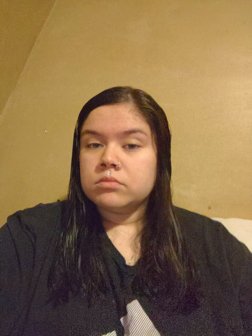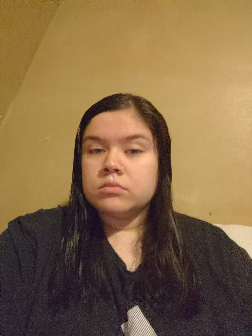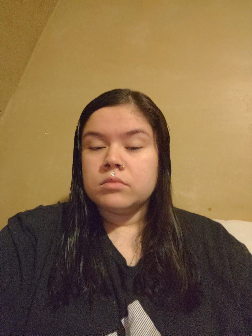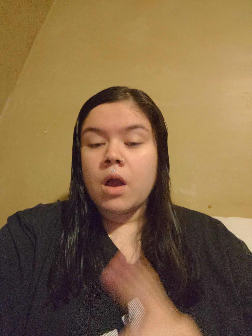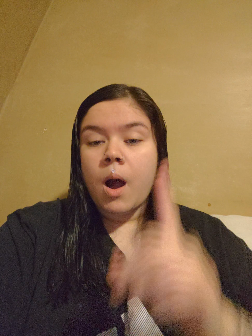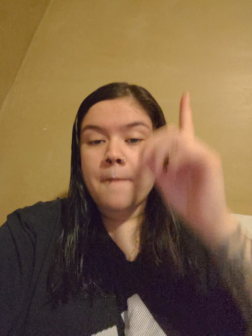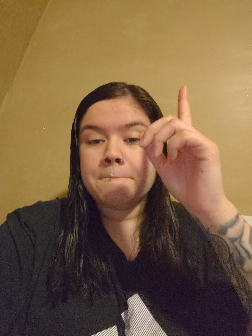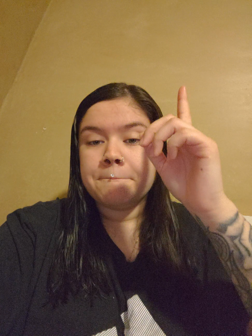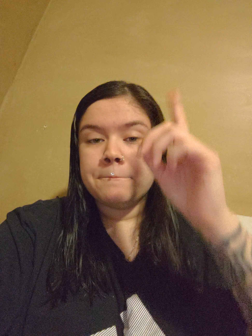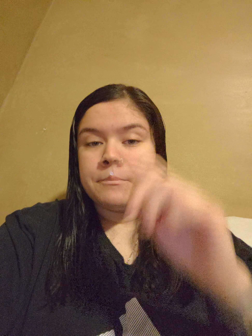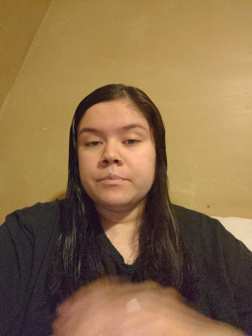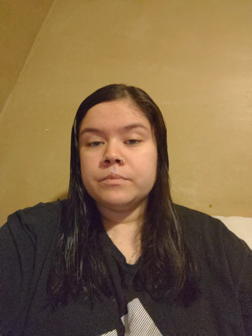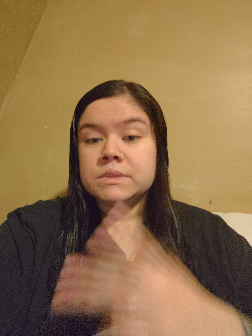up